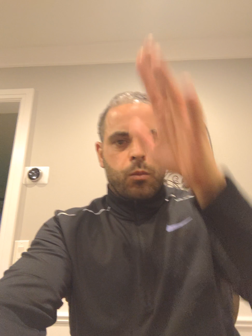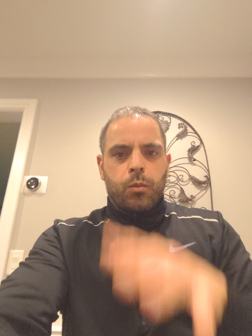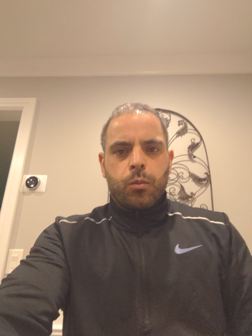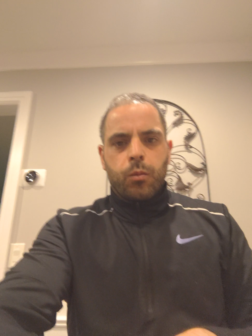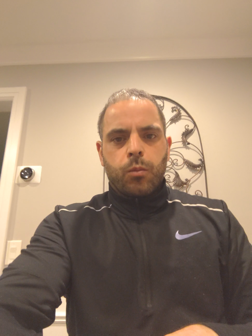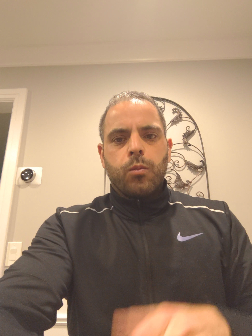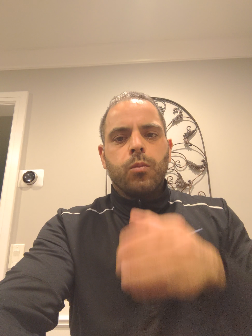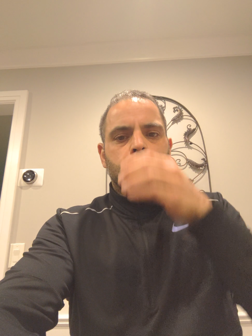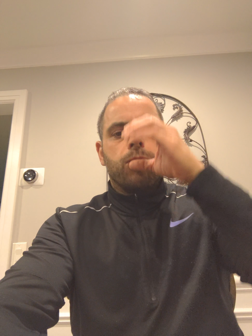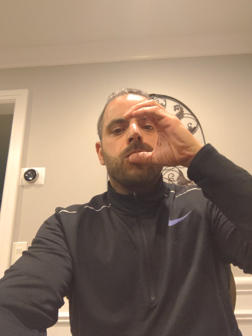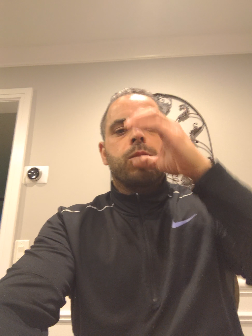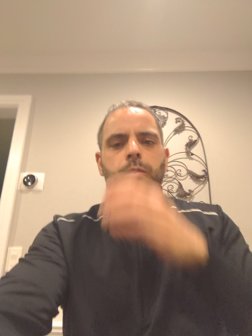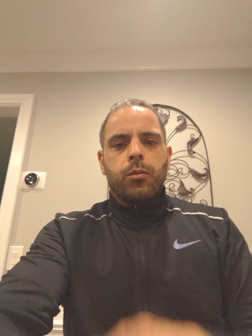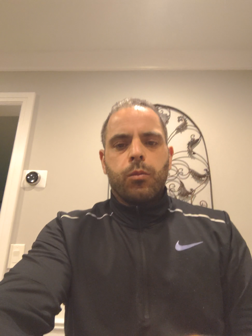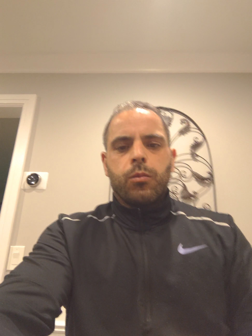drink